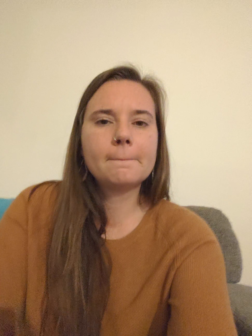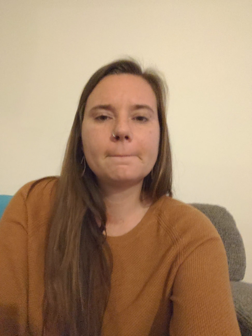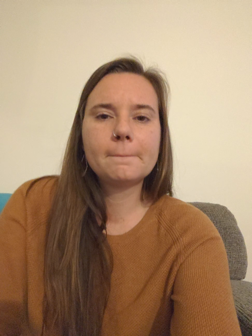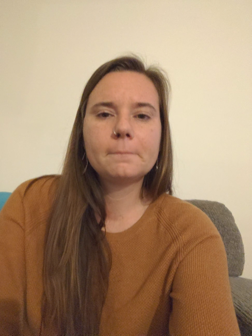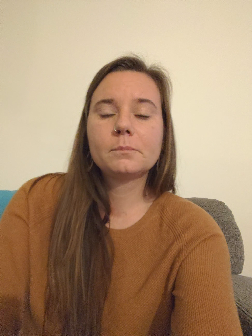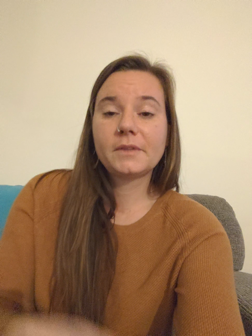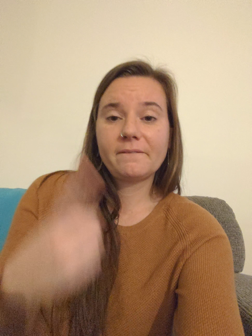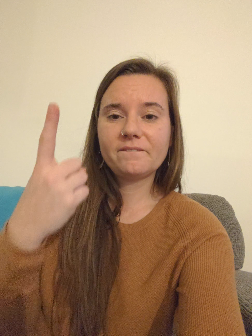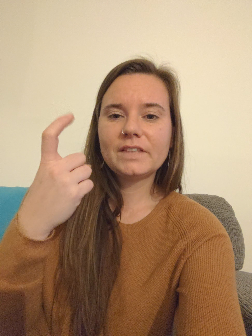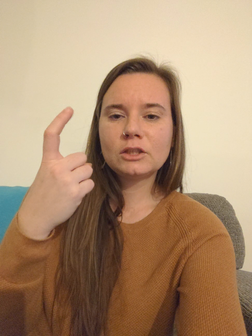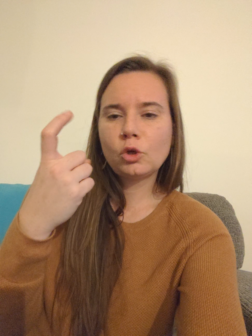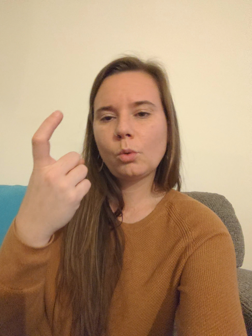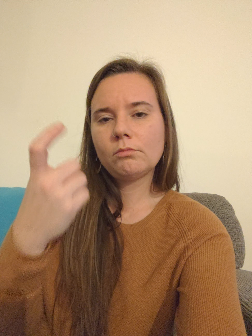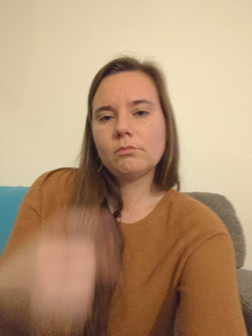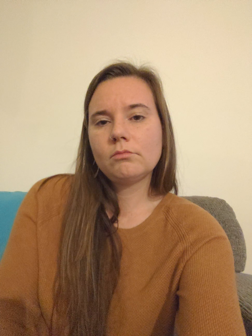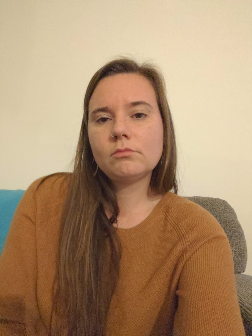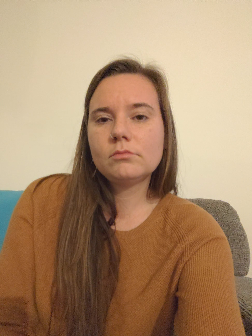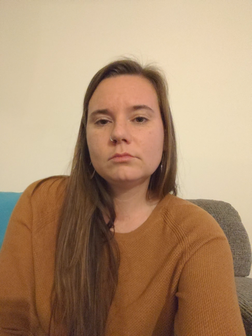finger